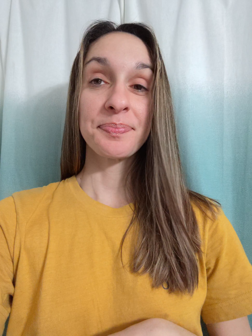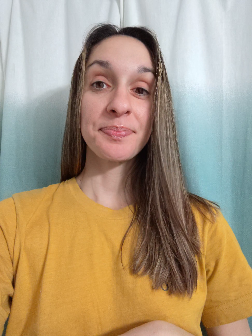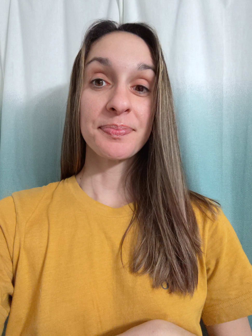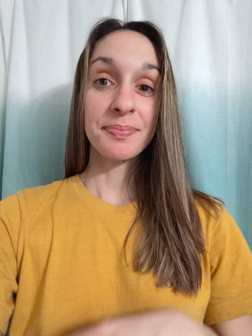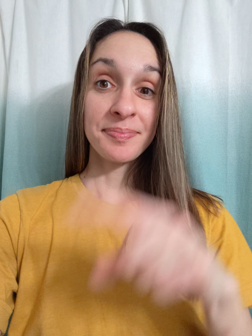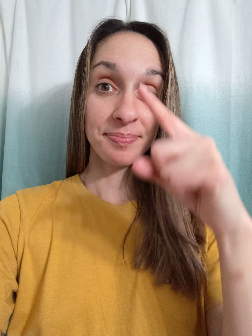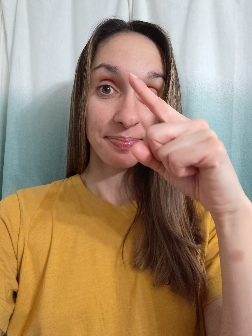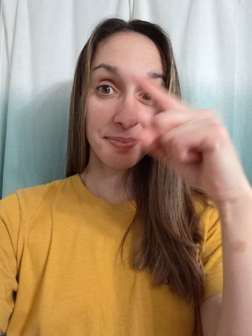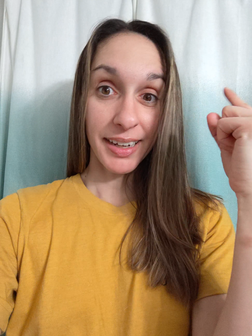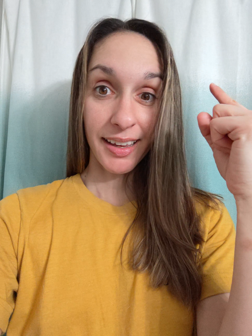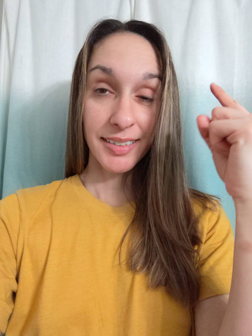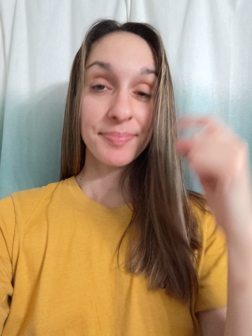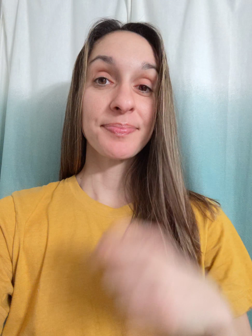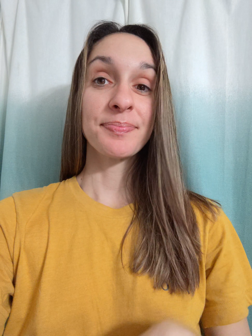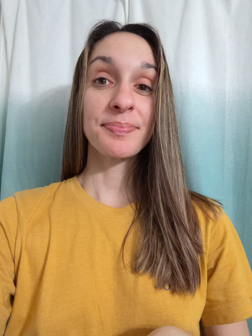black